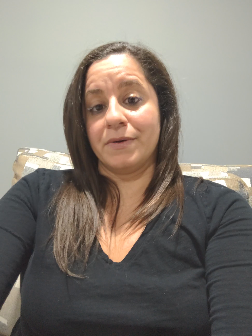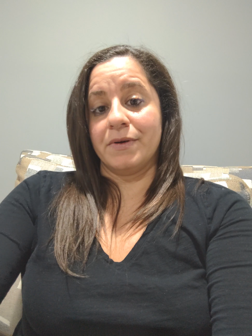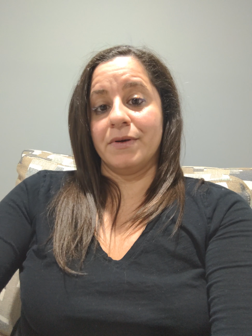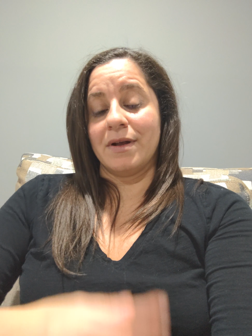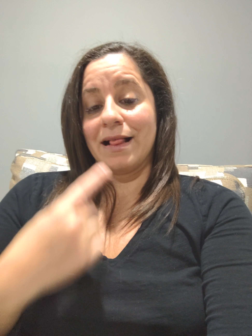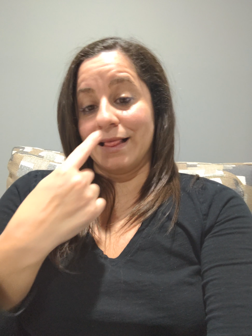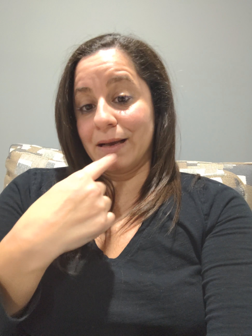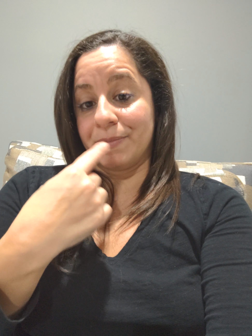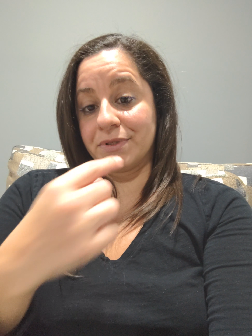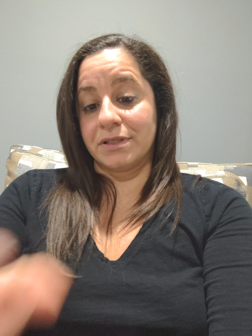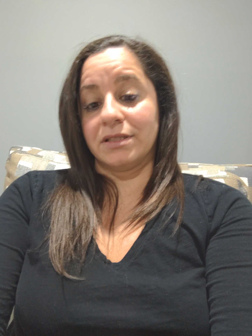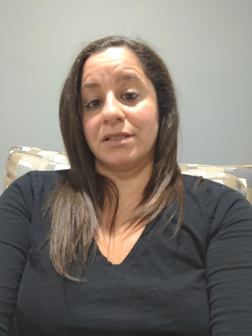lips